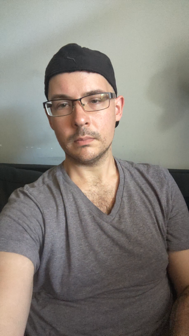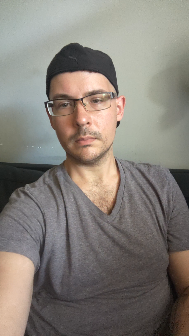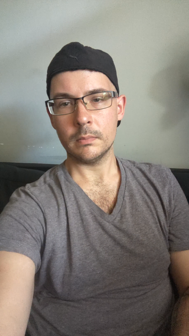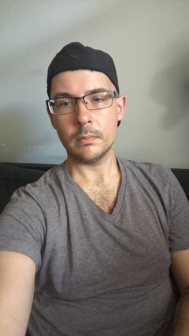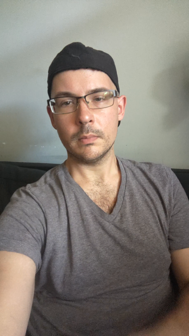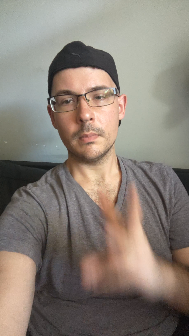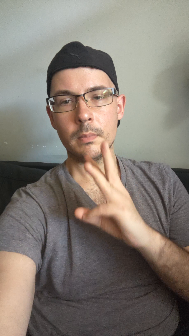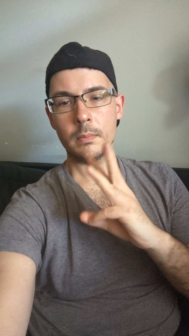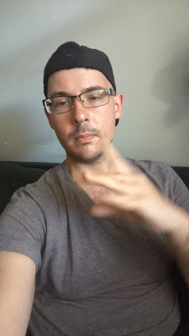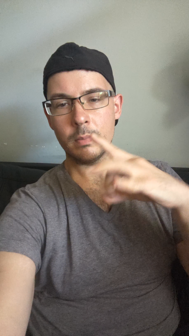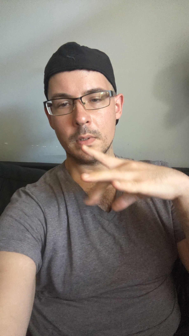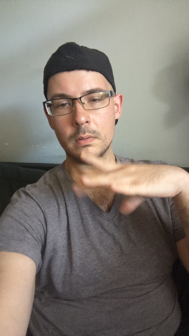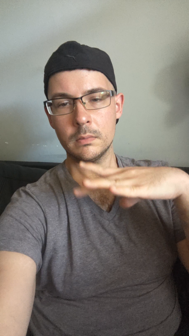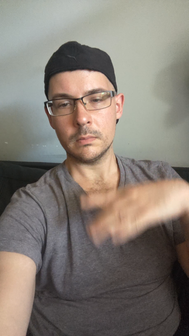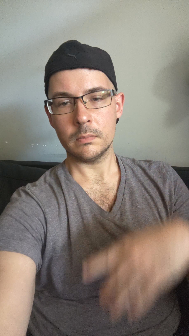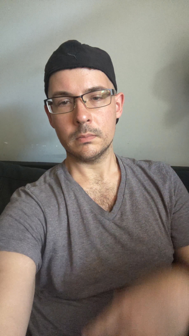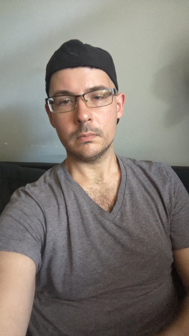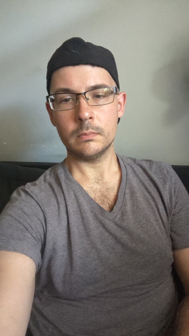melon